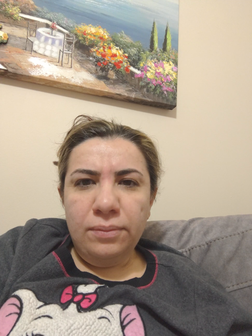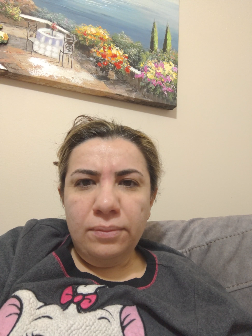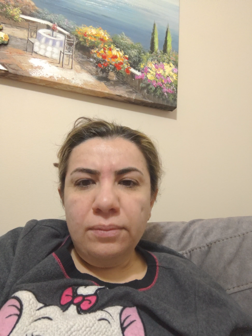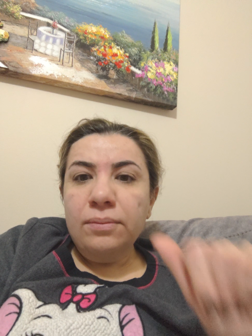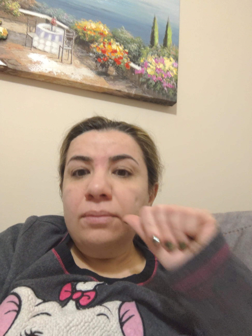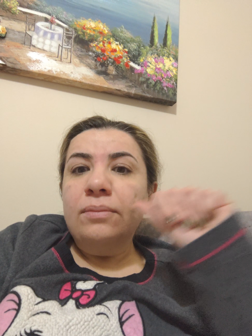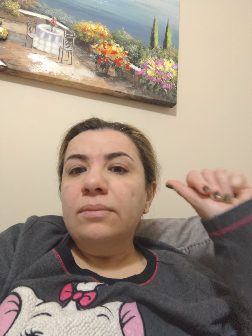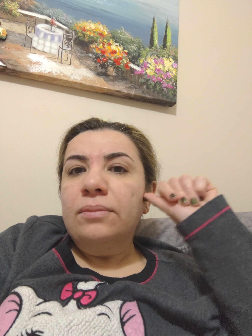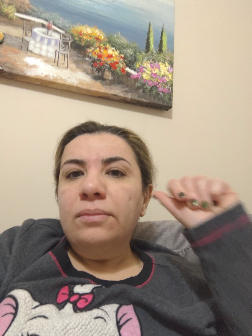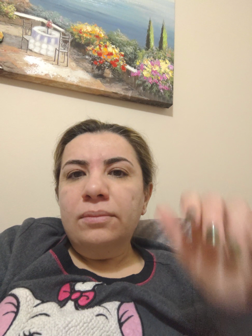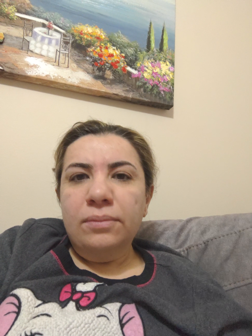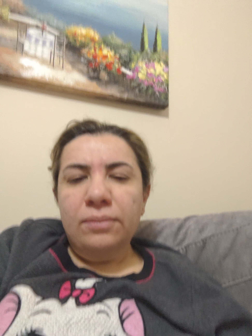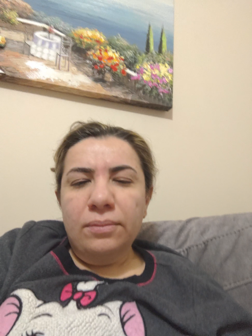yesterday